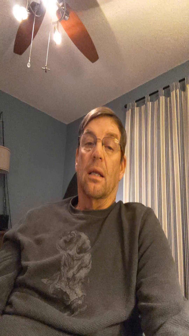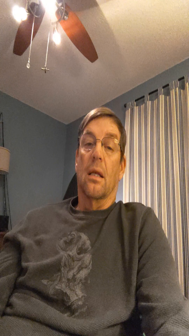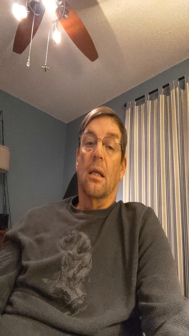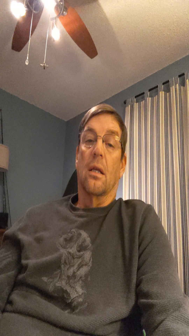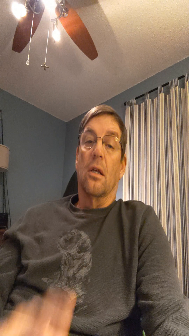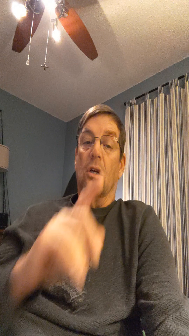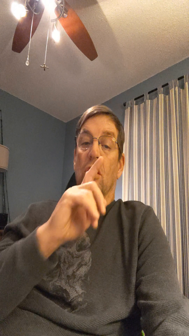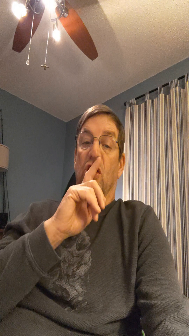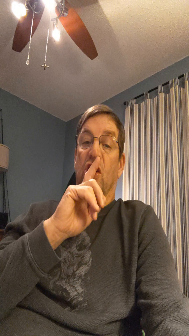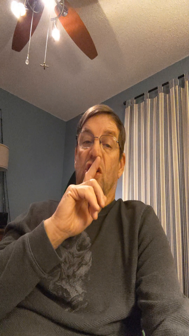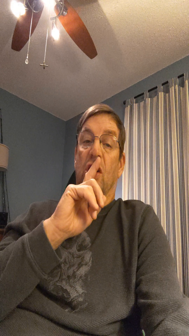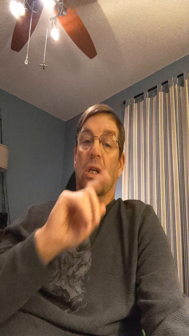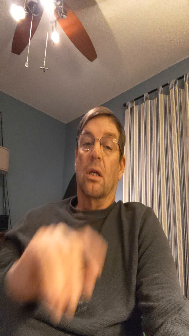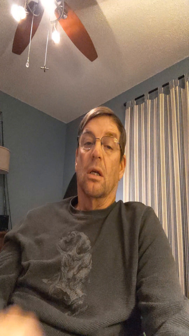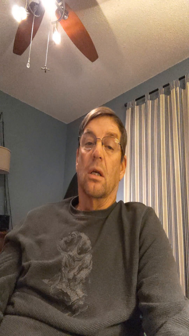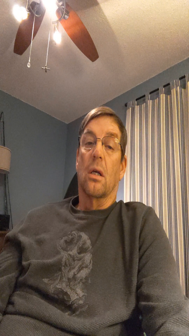shhh